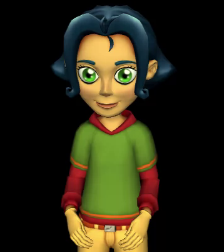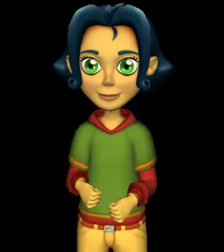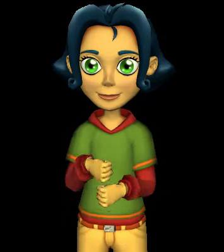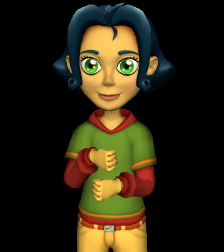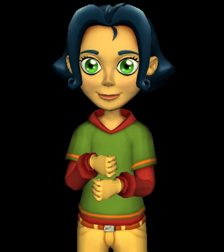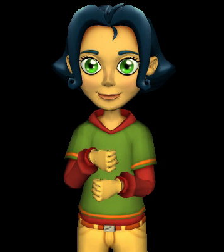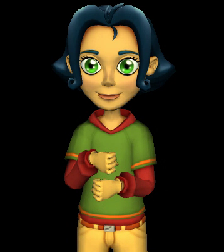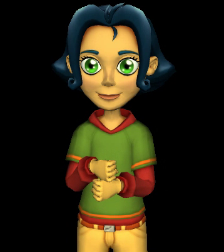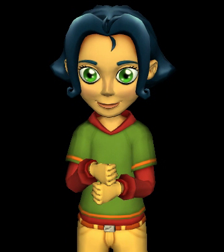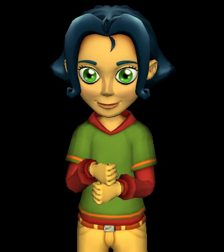عمل